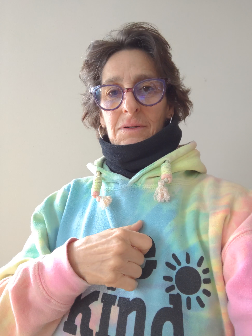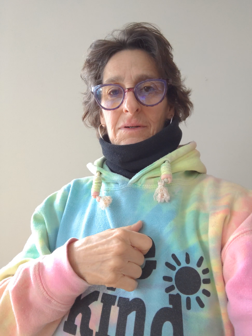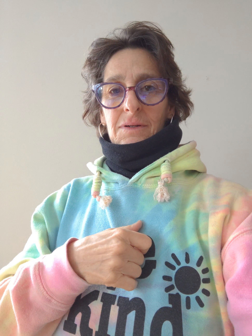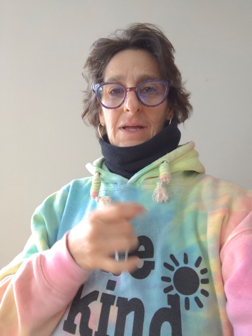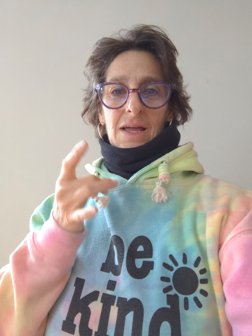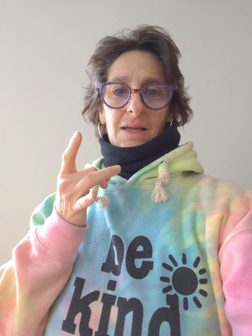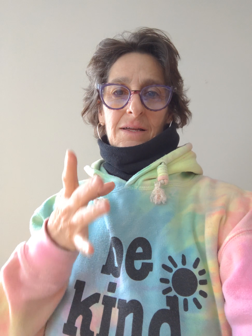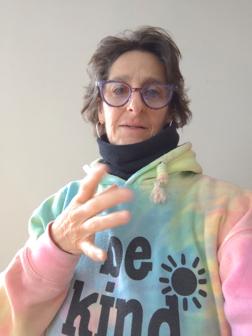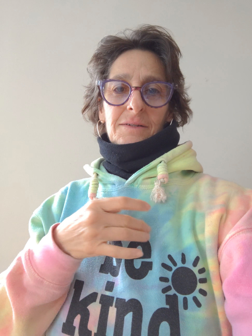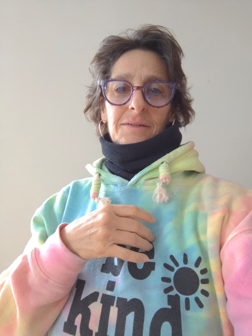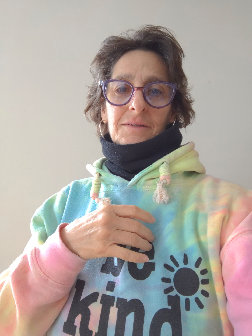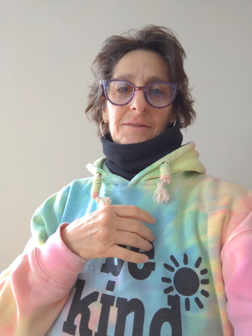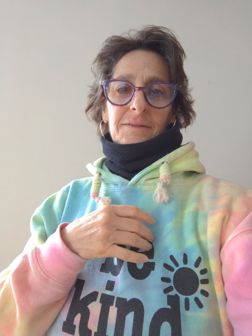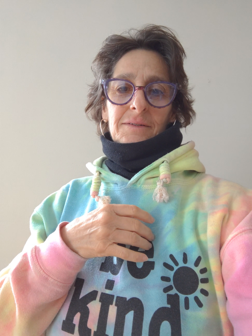hate